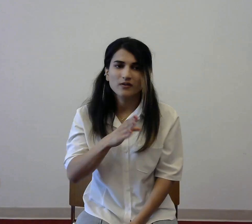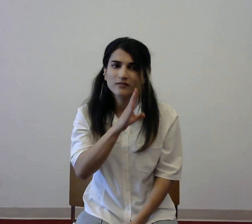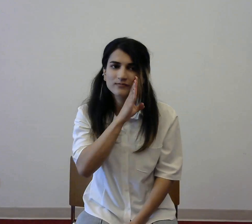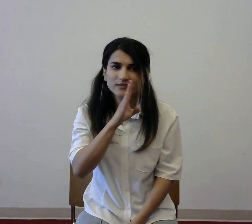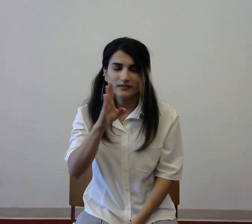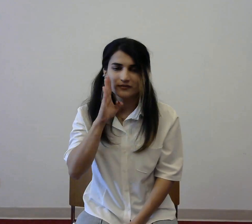ana